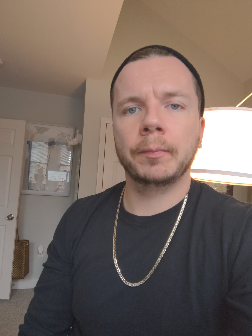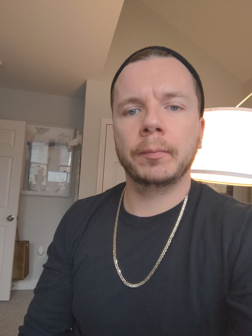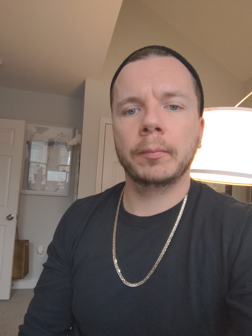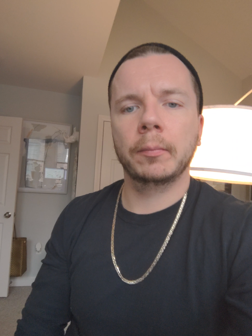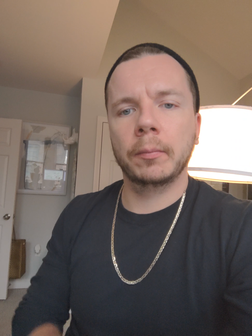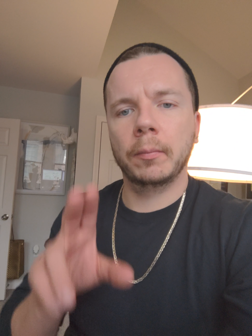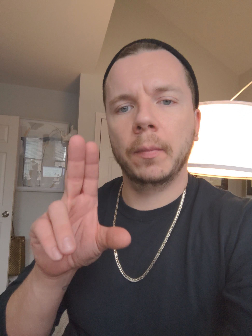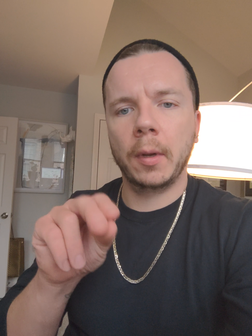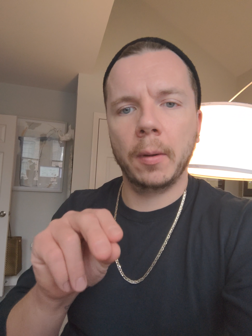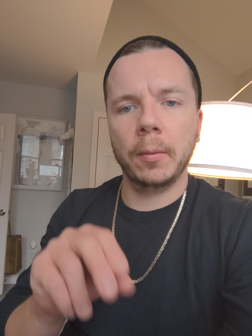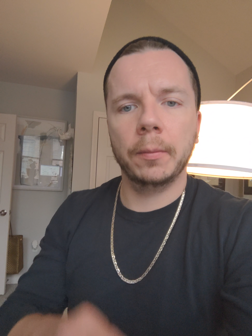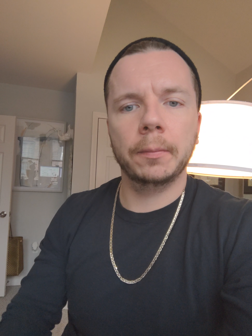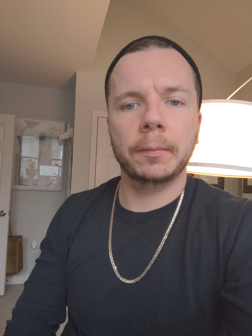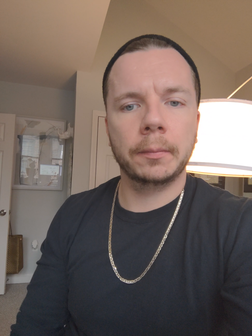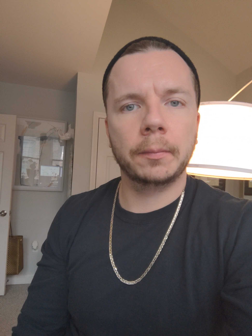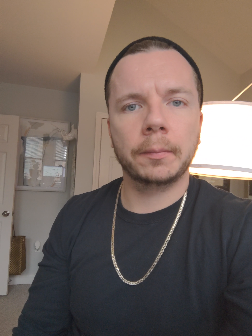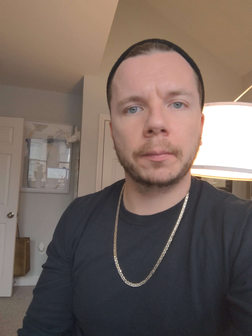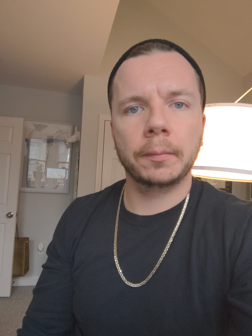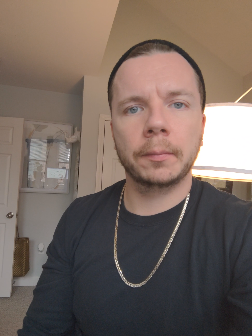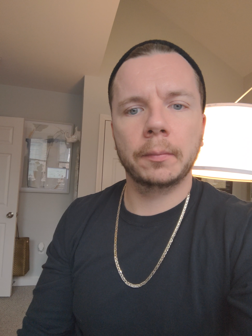no